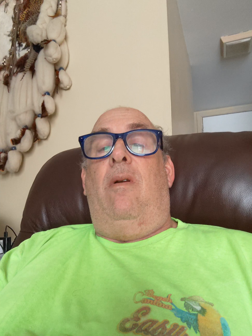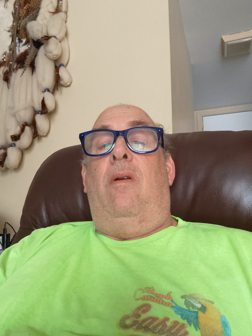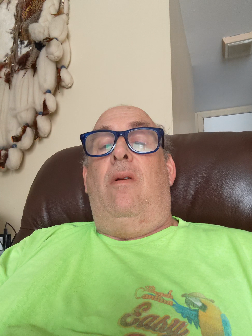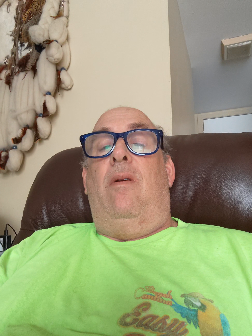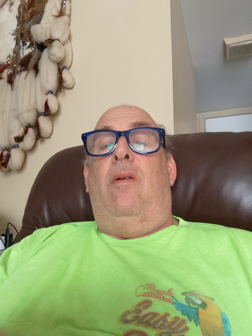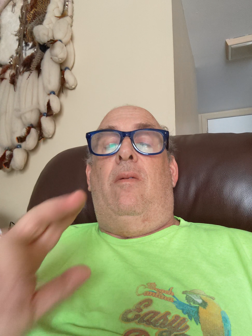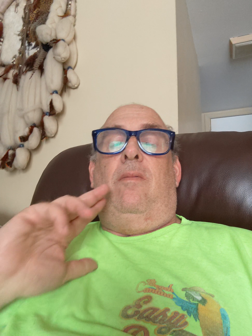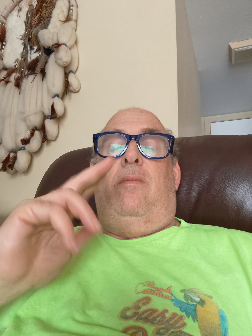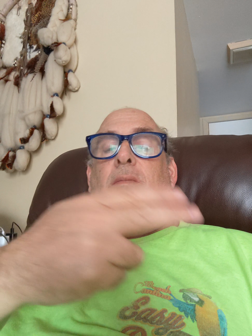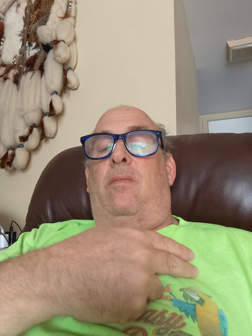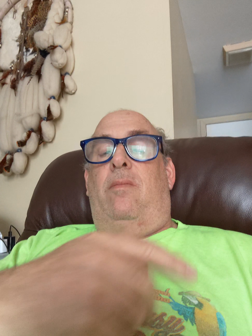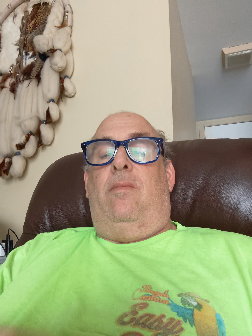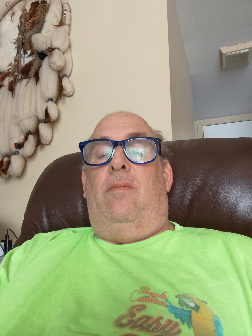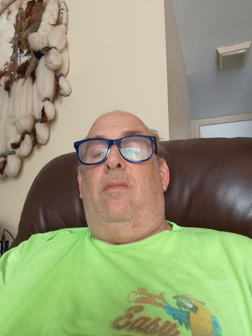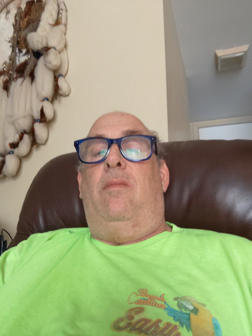we